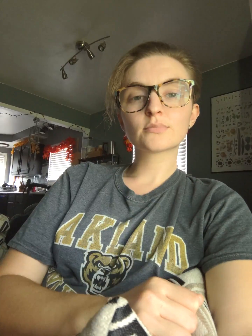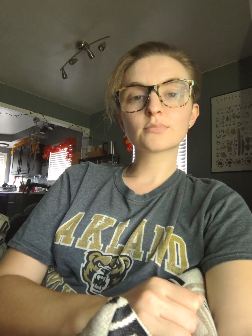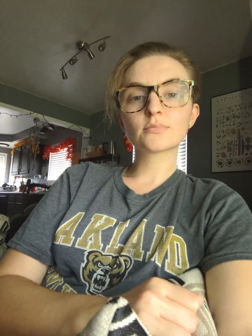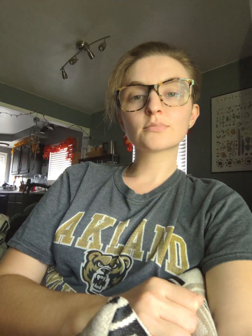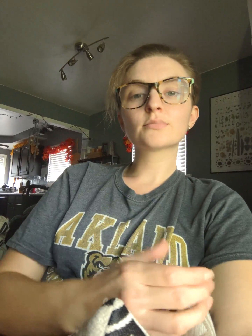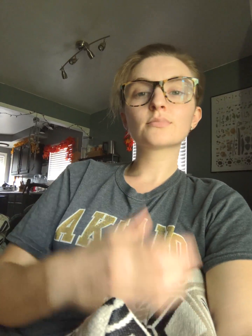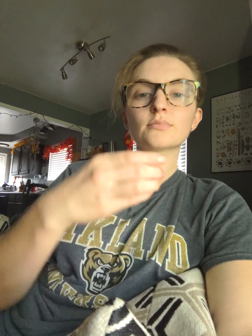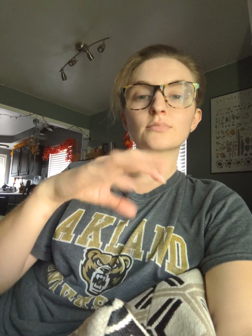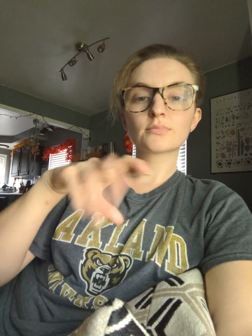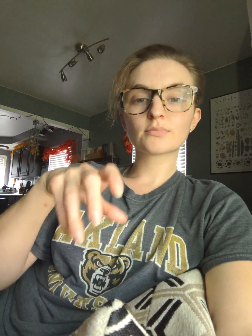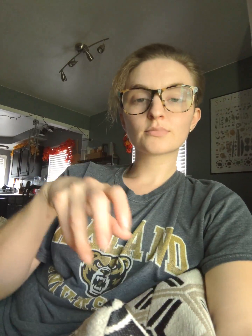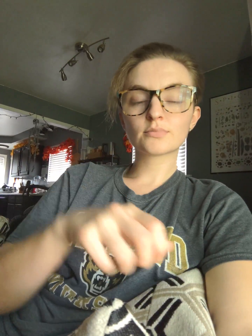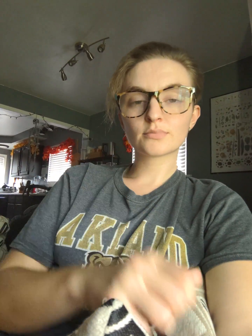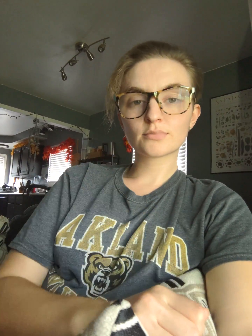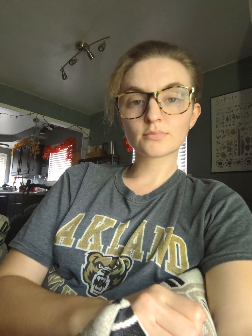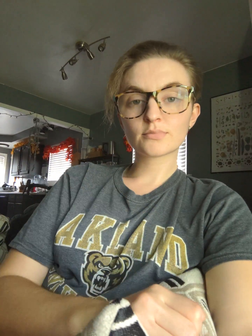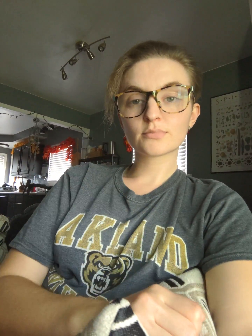jar